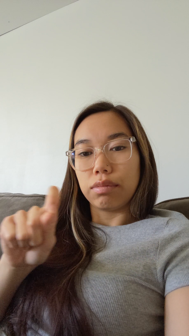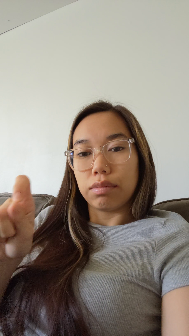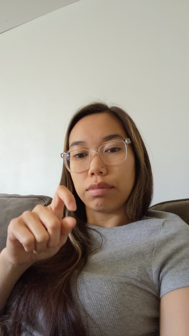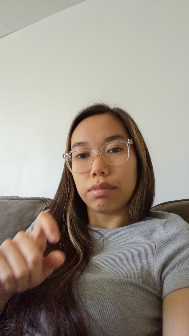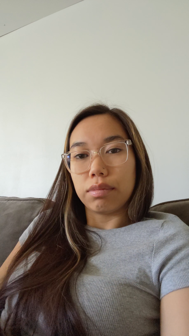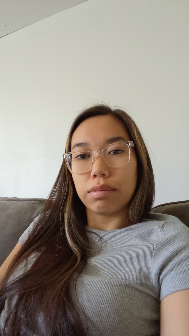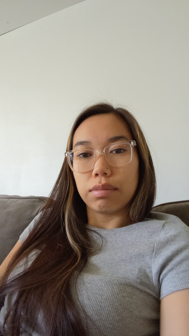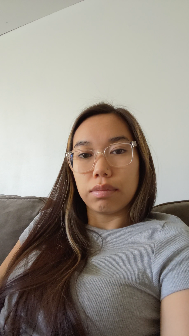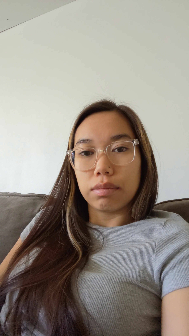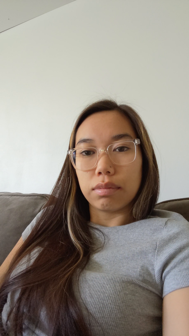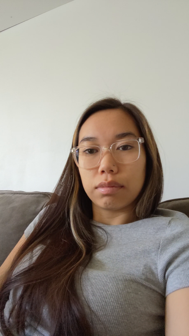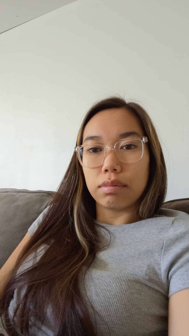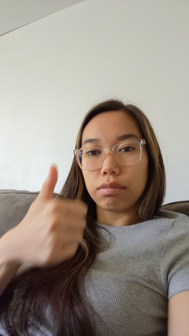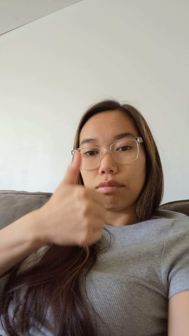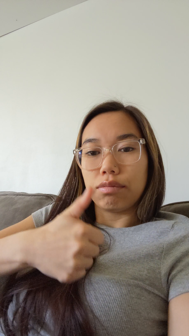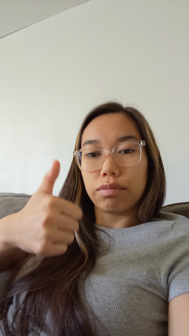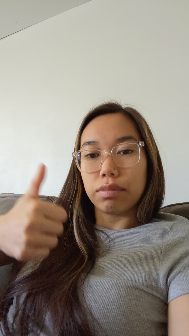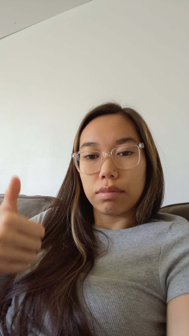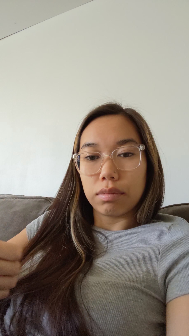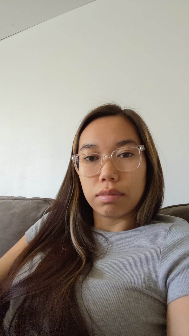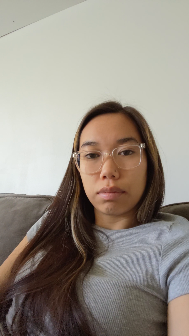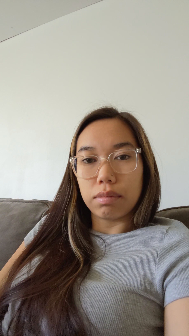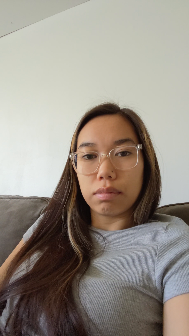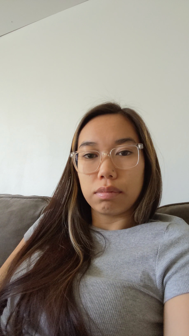each